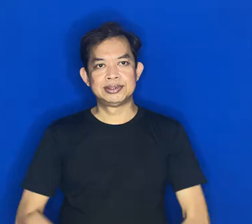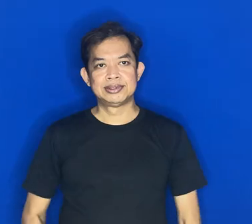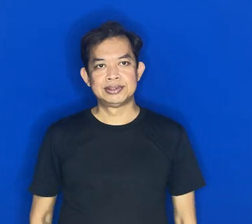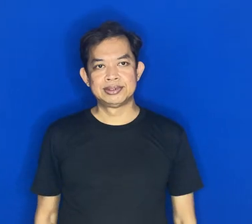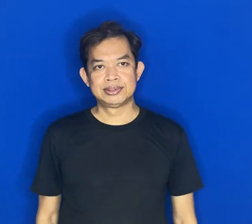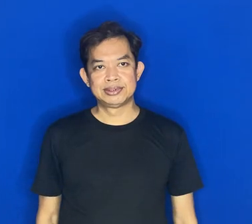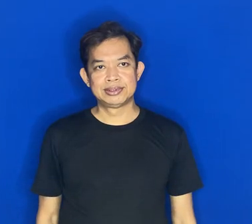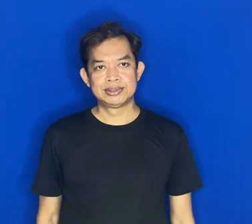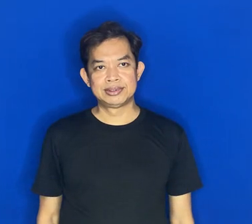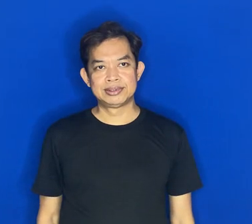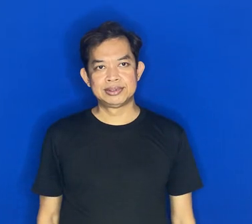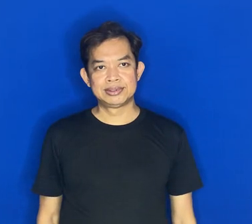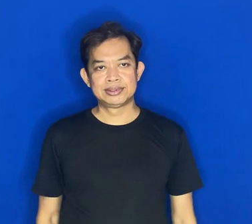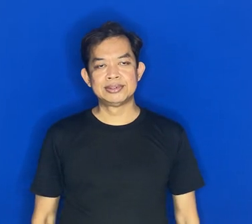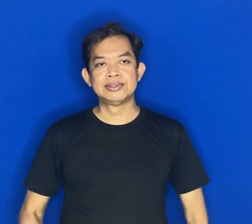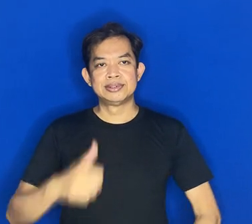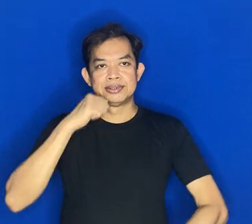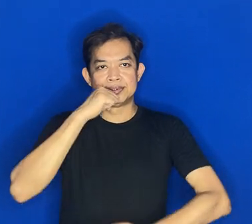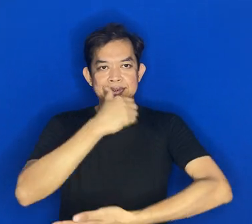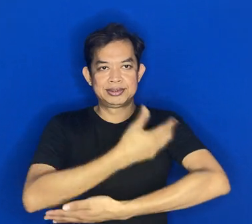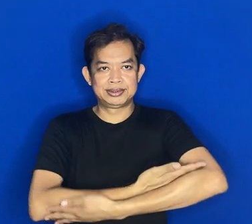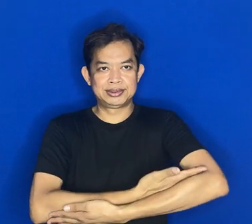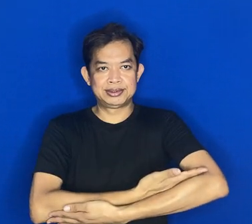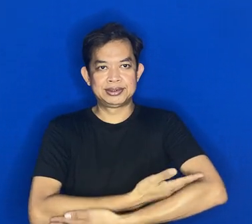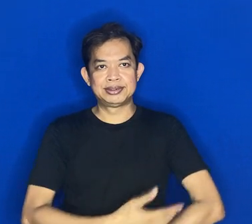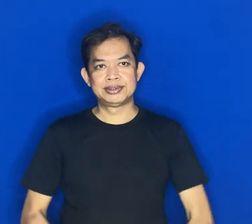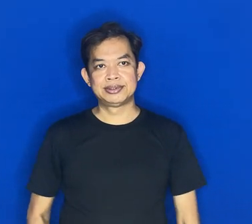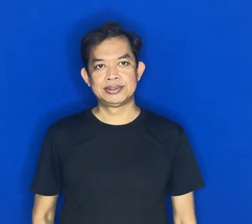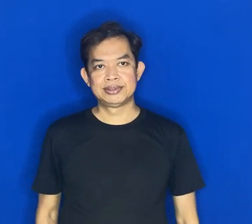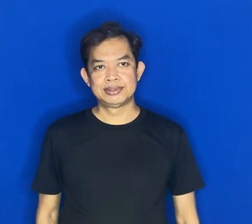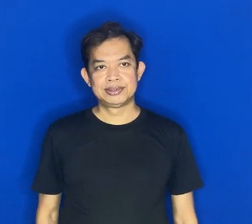daughter